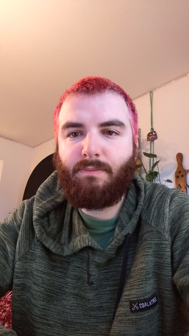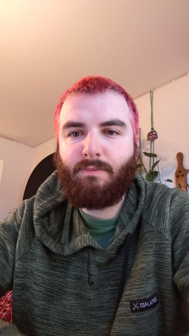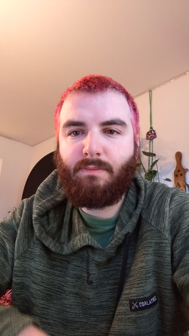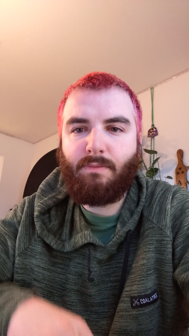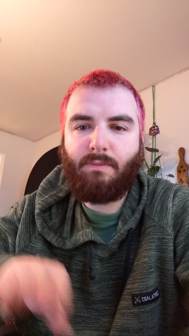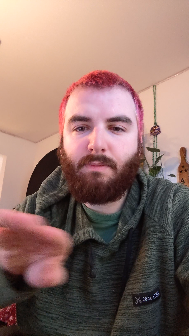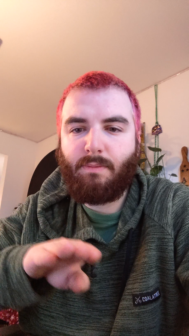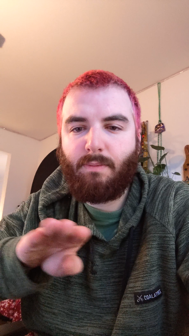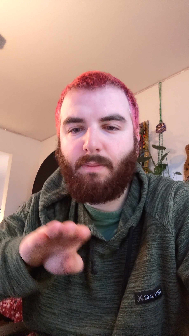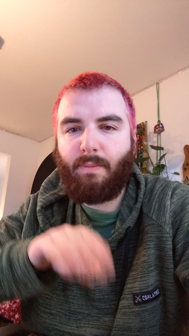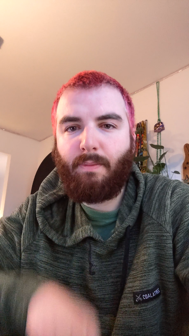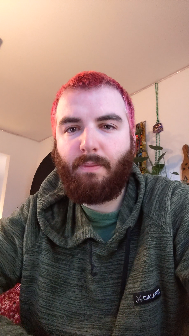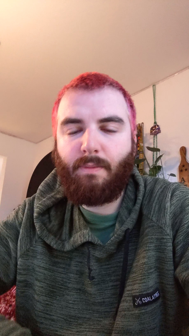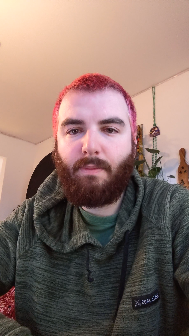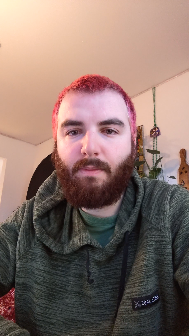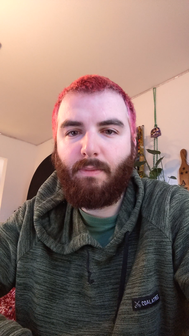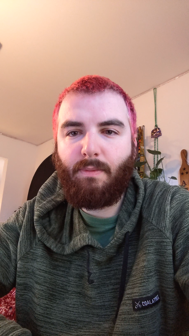boots